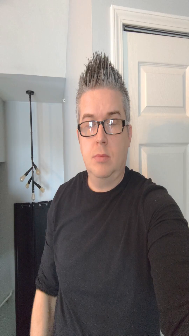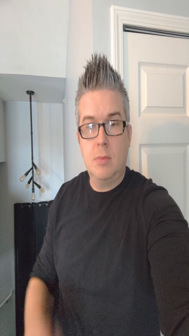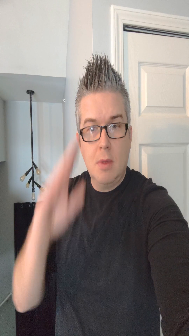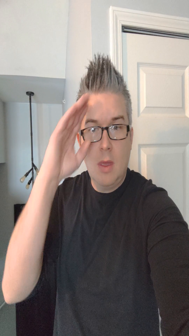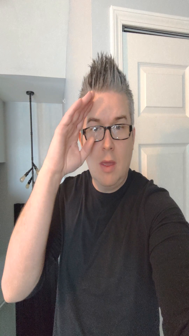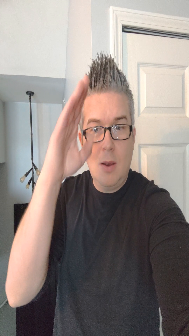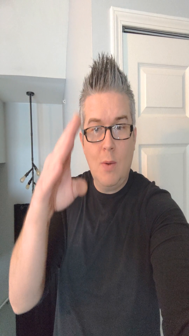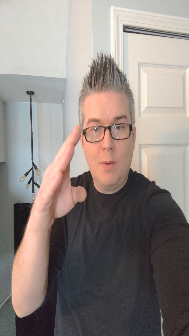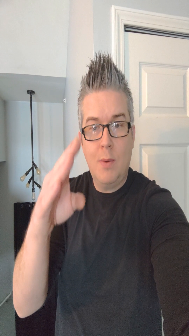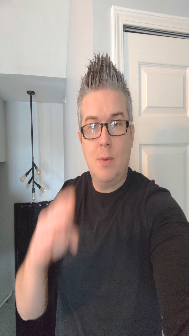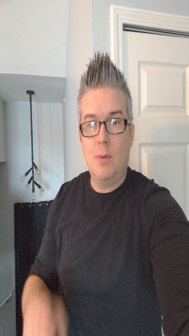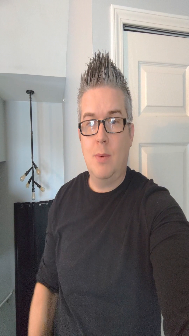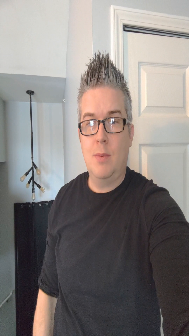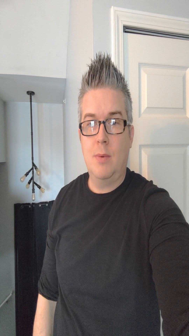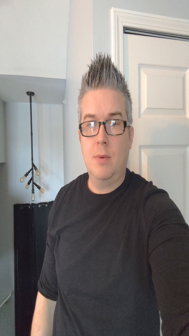hello